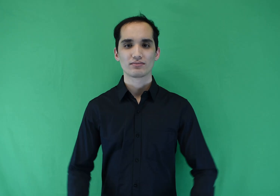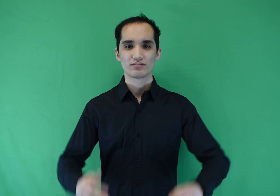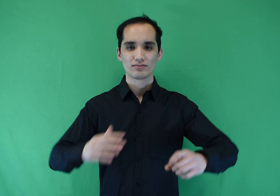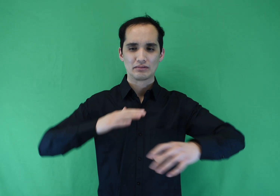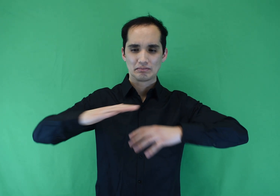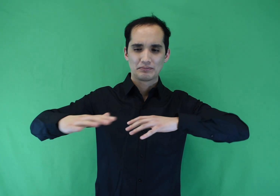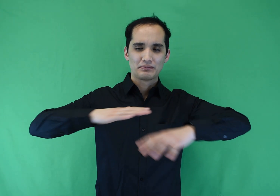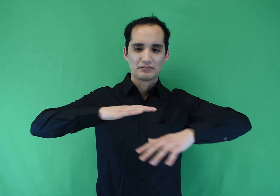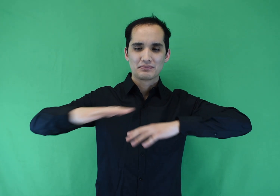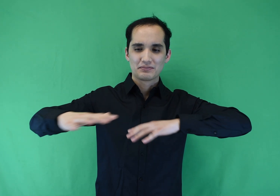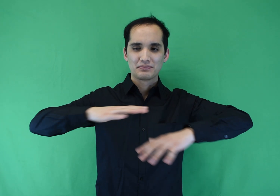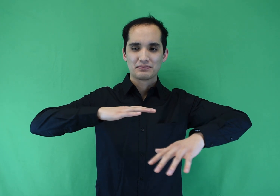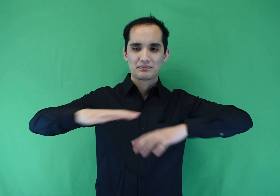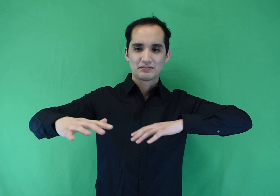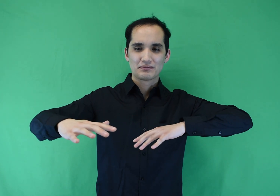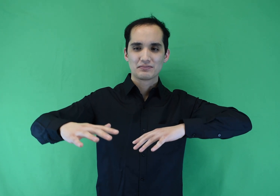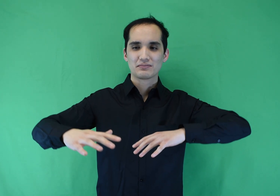temblor